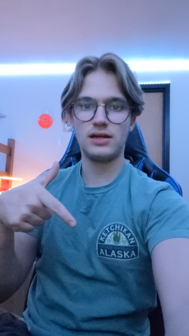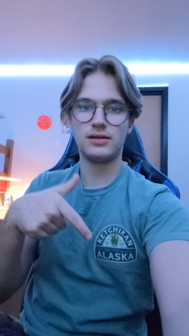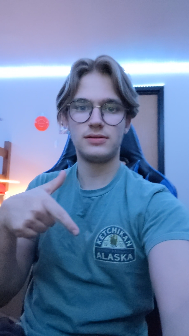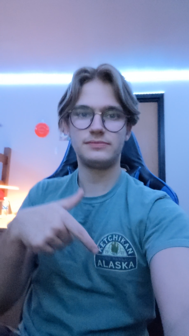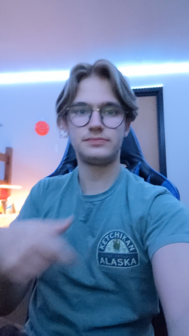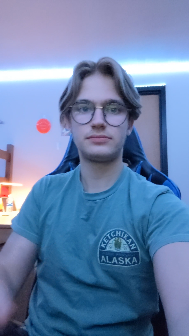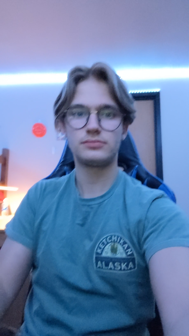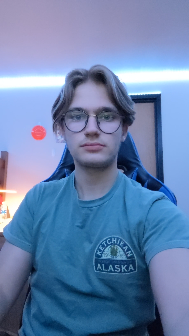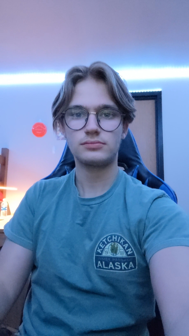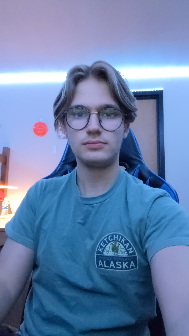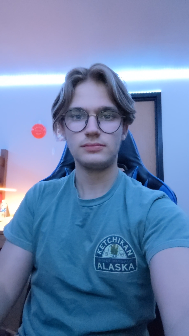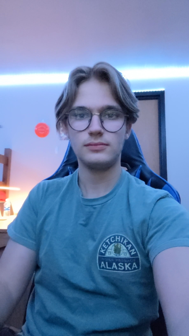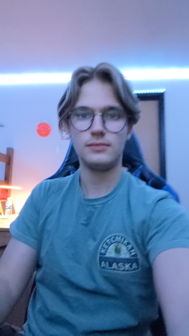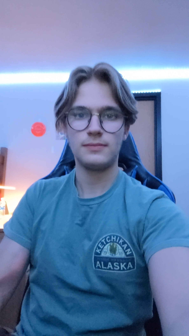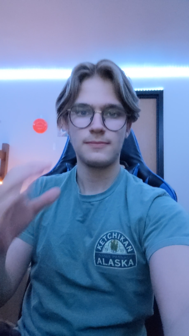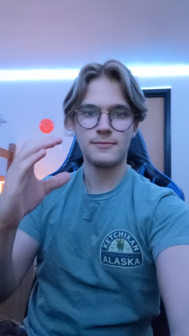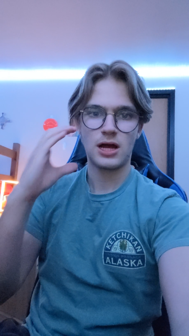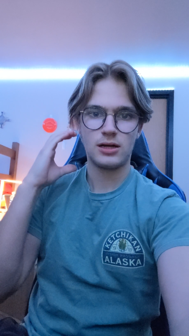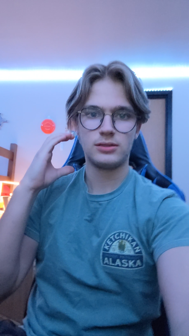bus